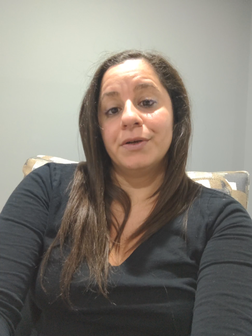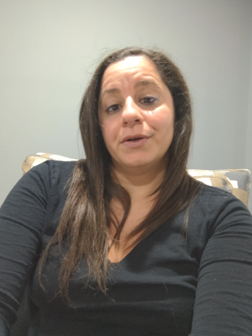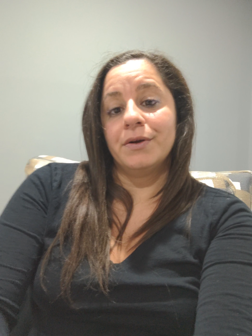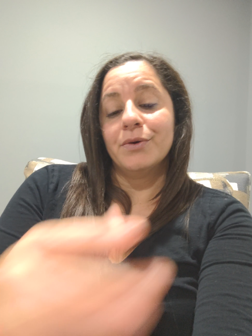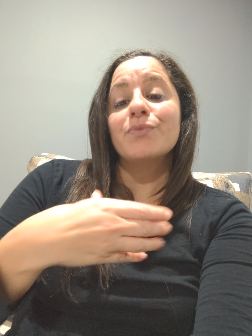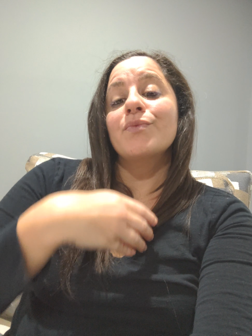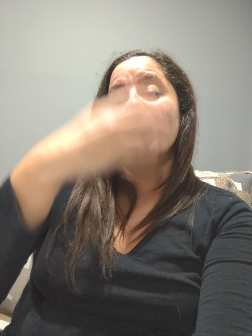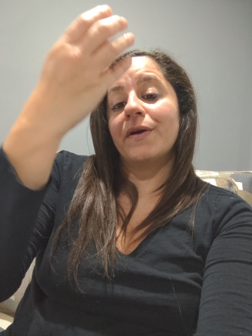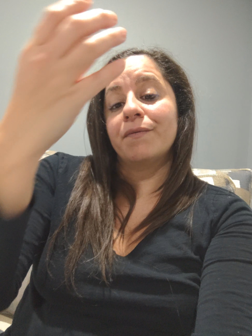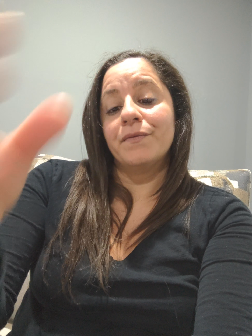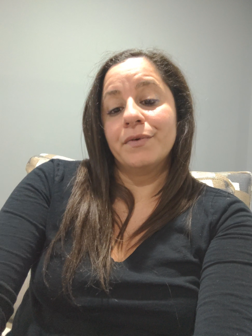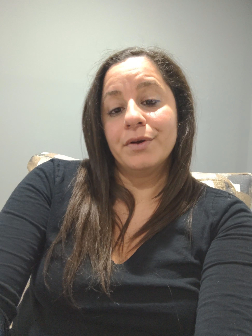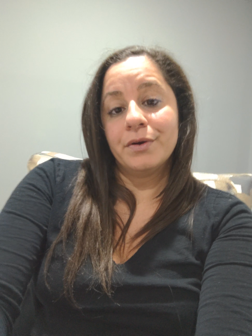giraffe